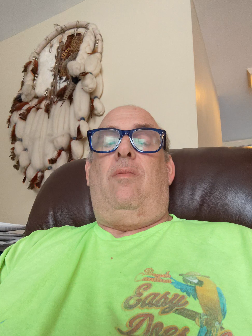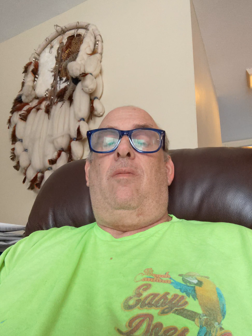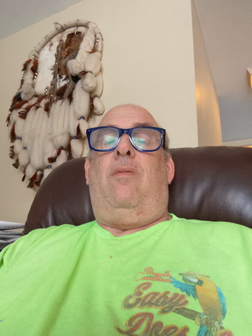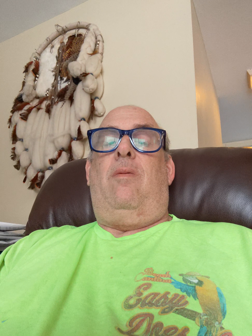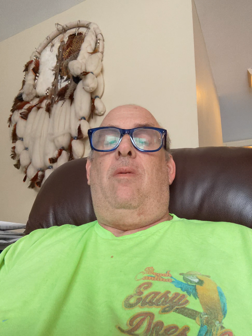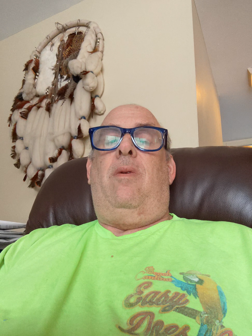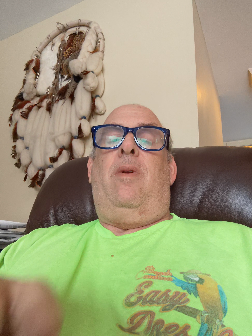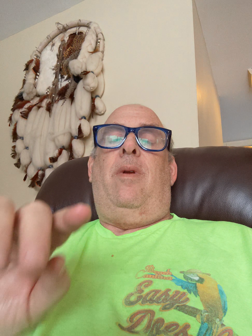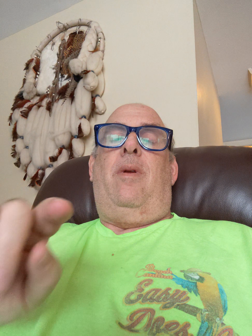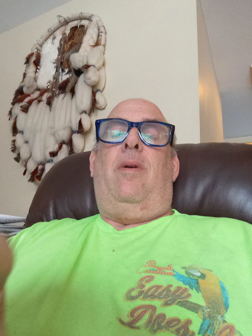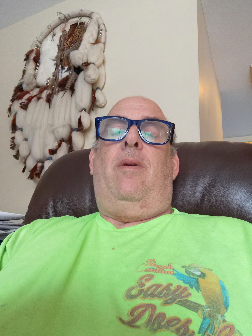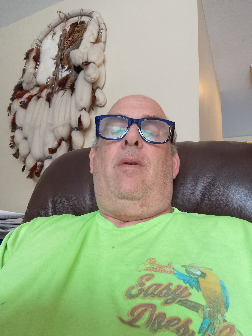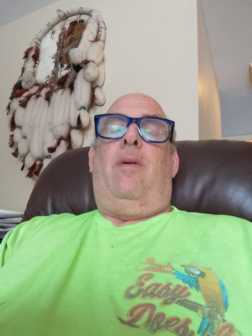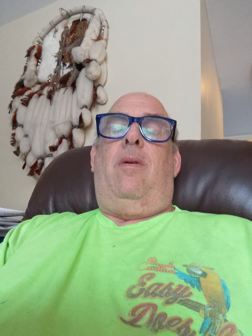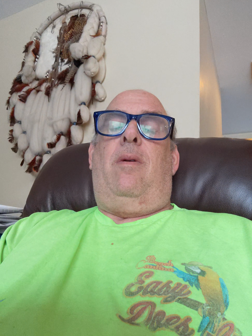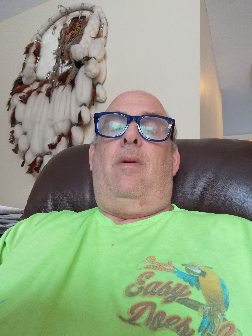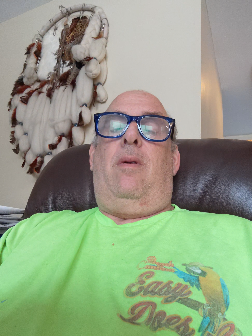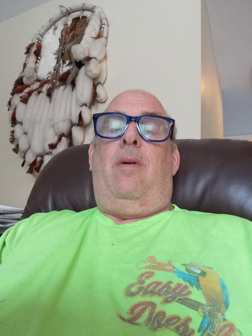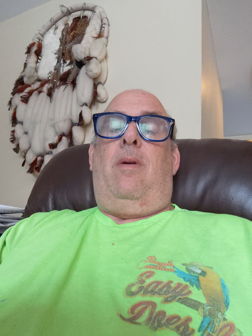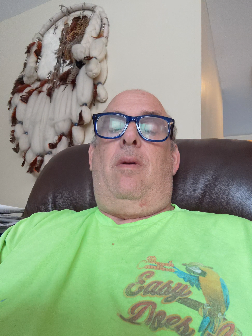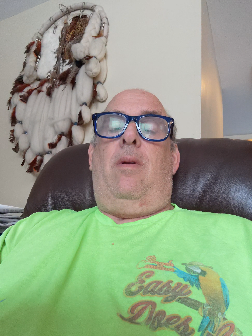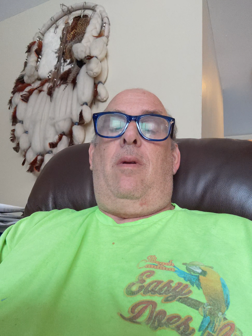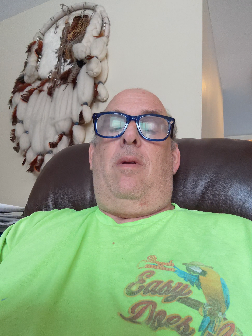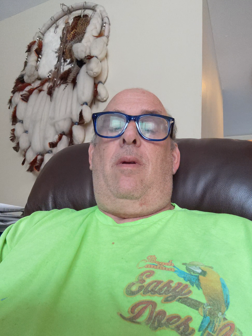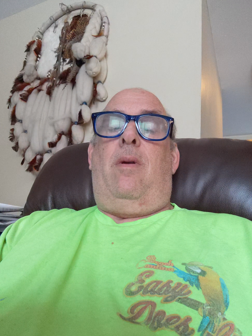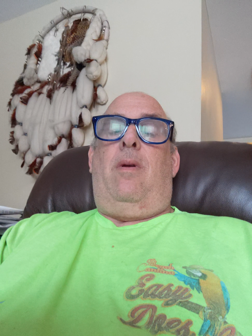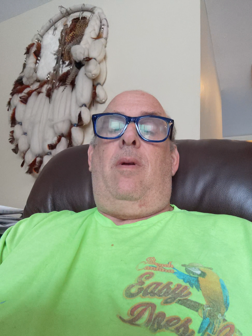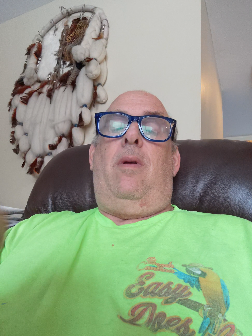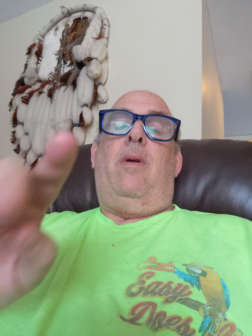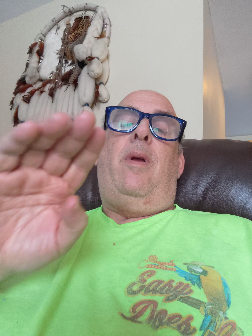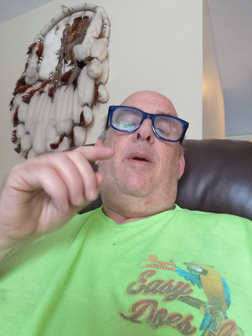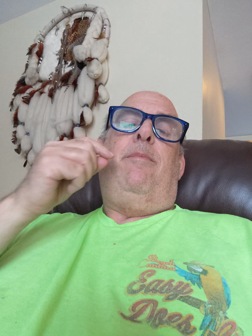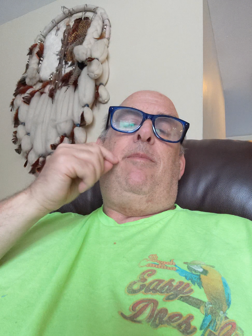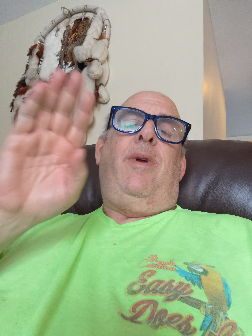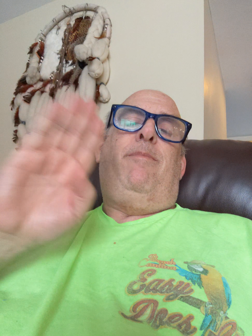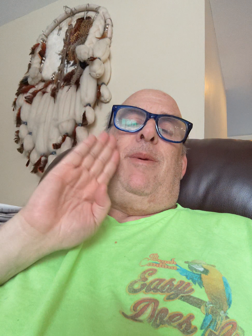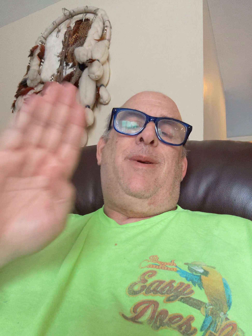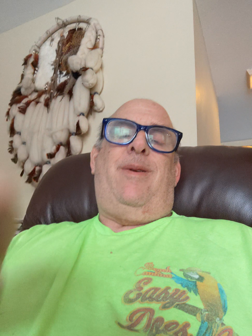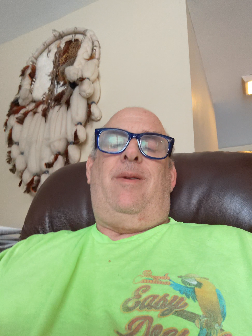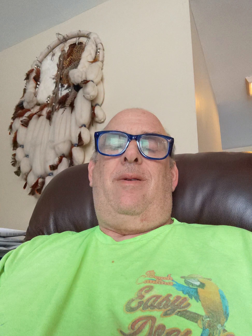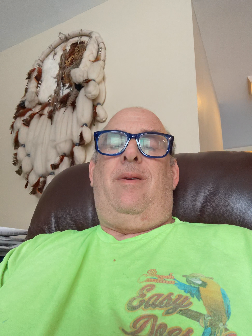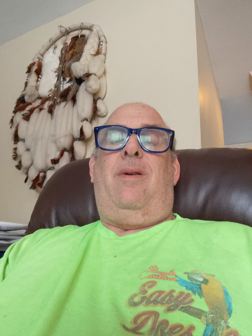bee